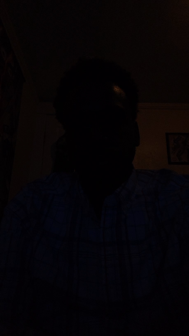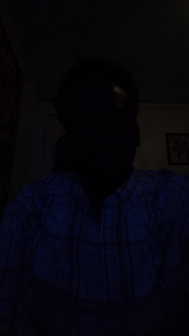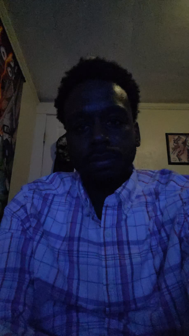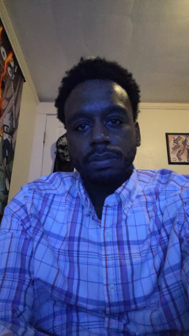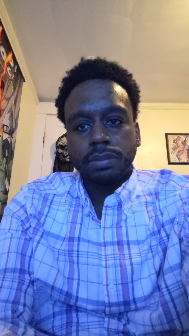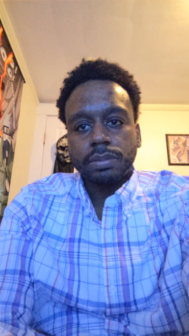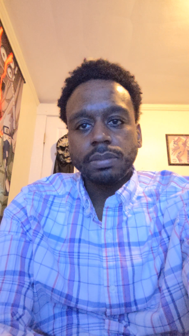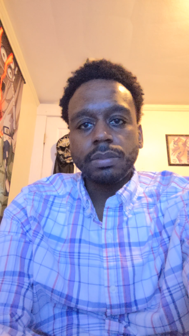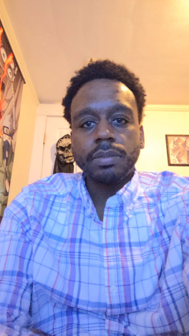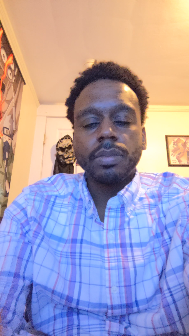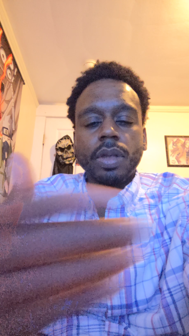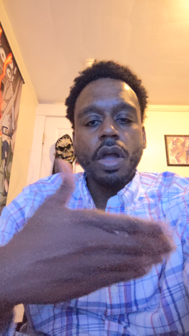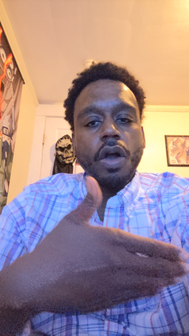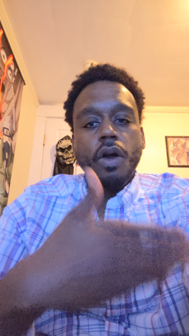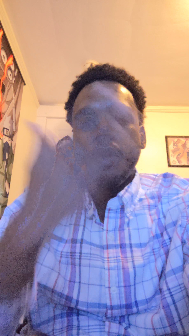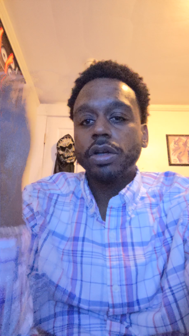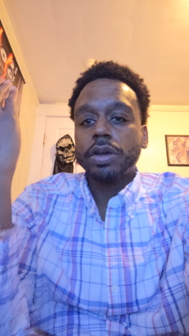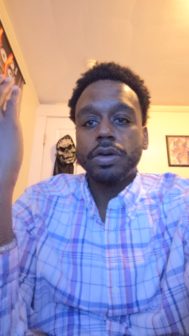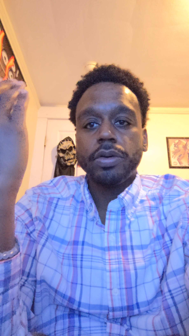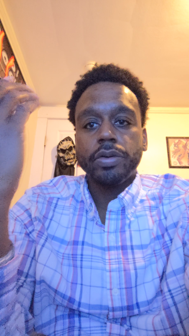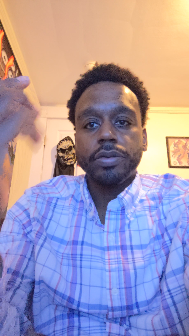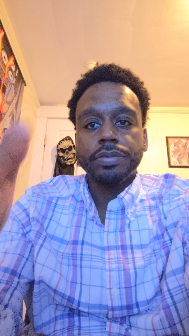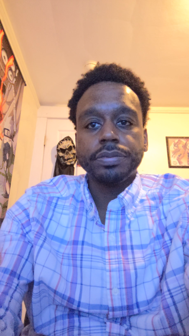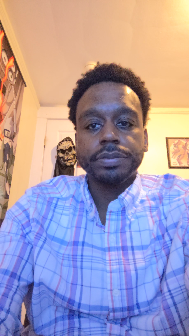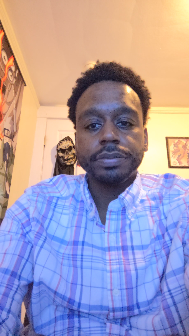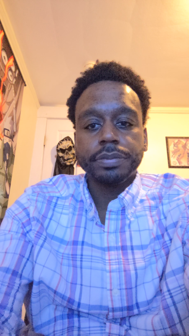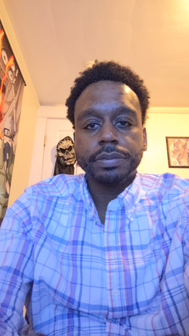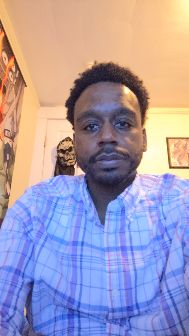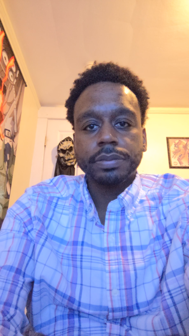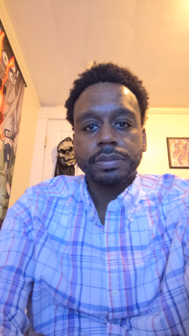all gone